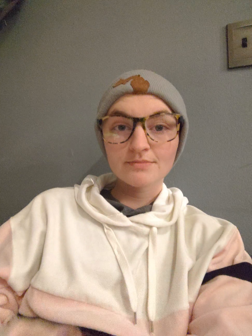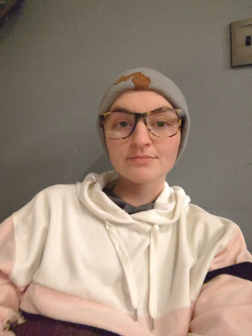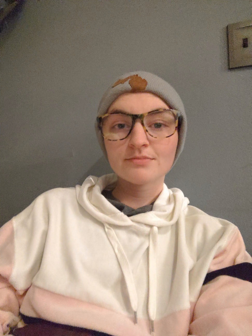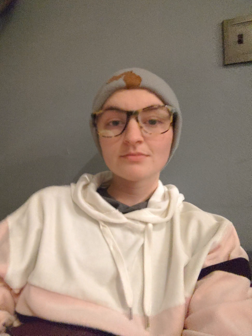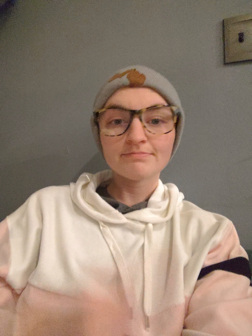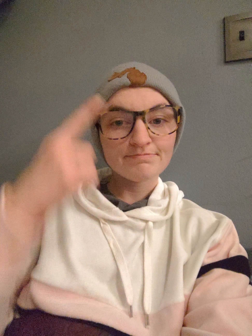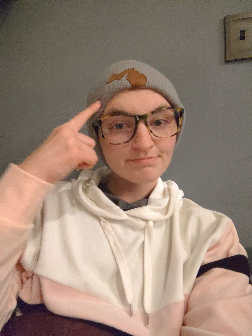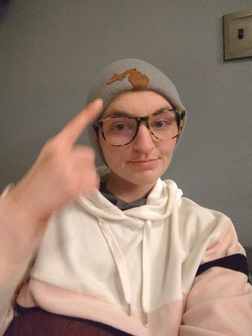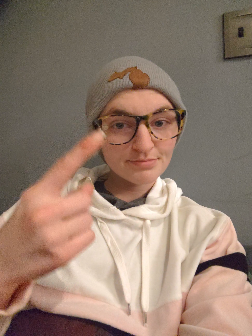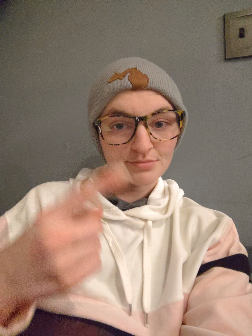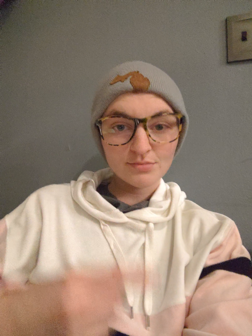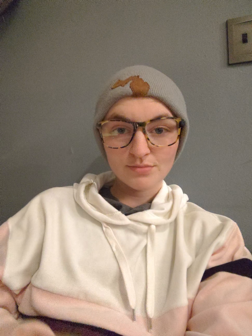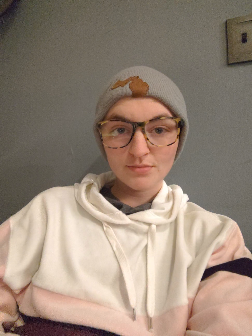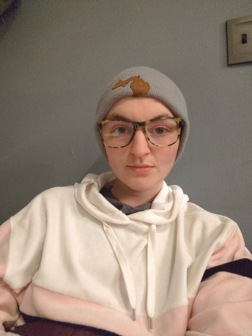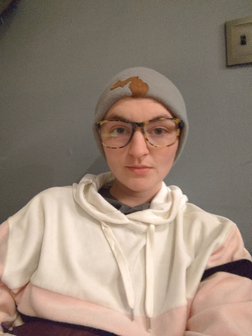penny